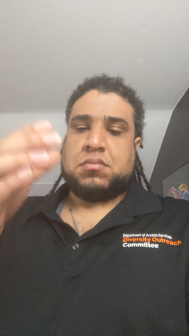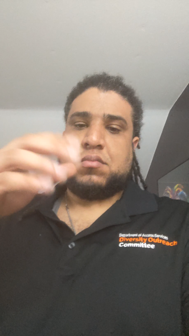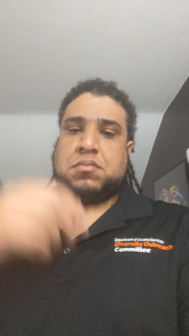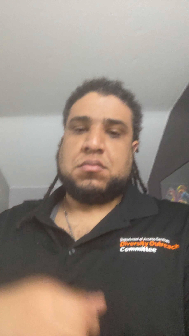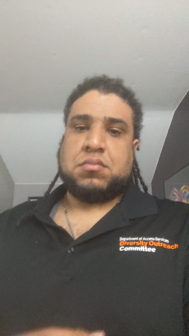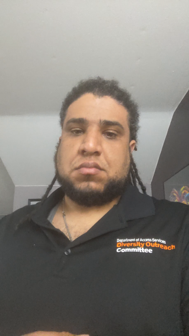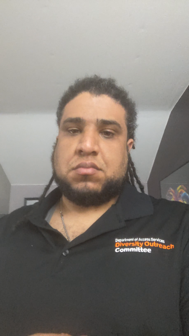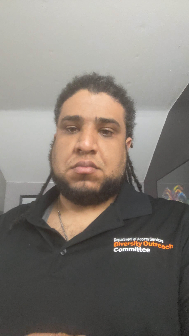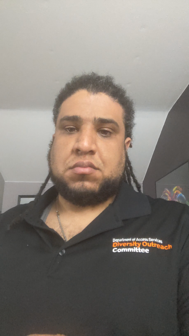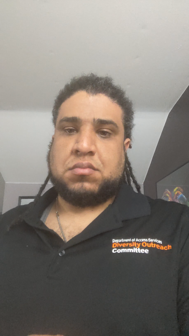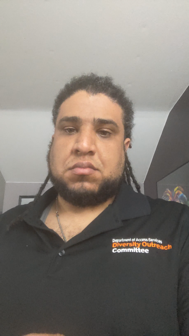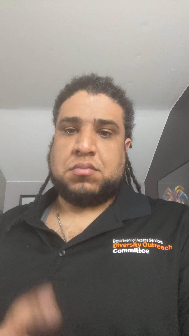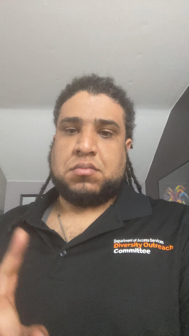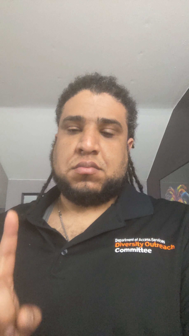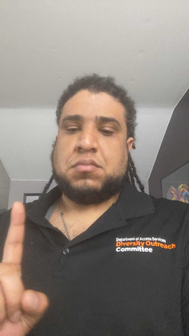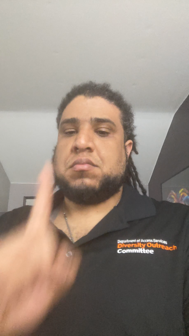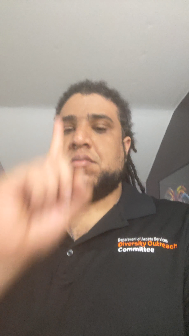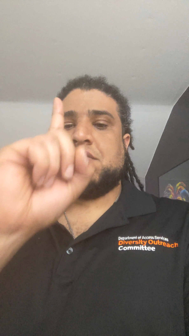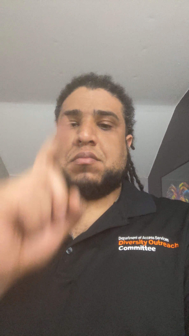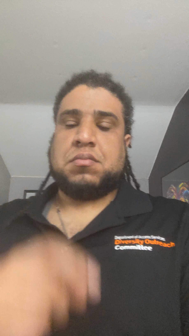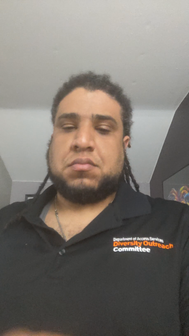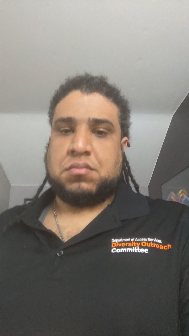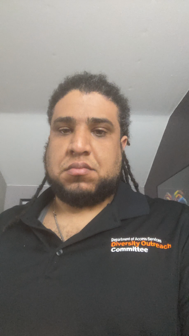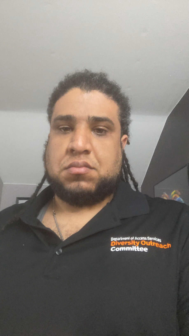bump